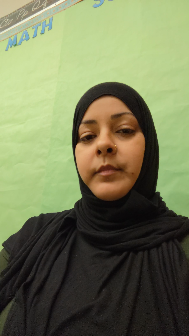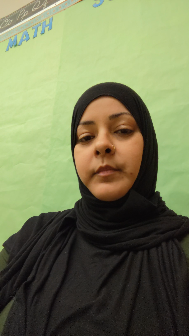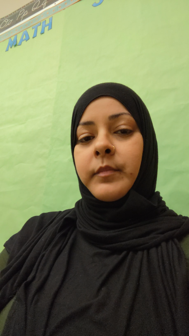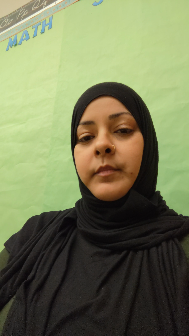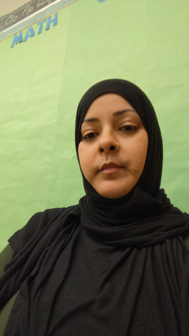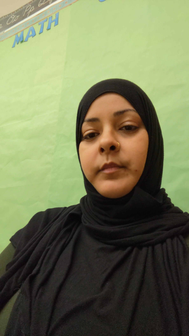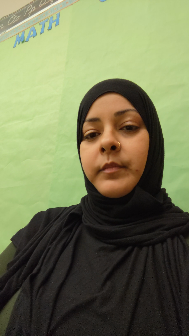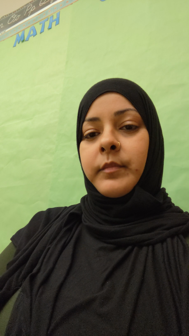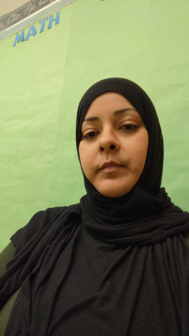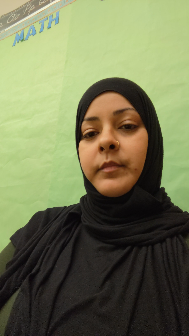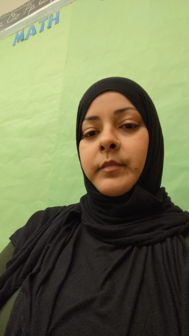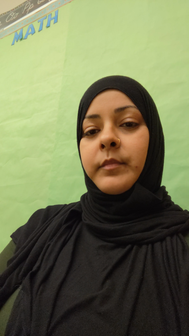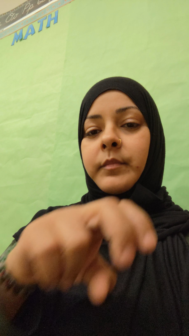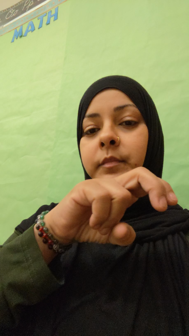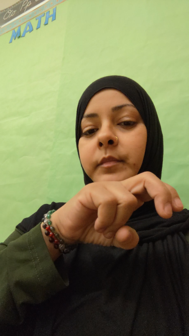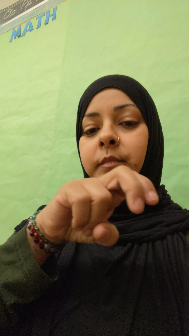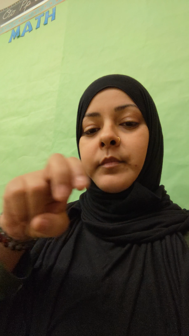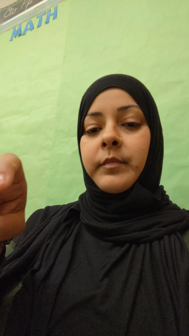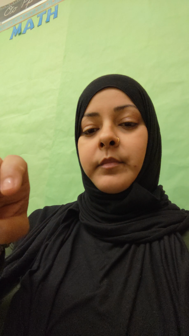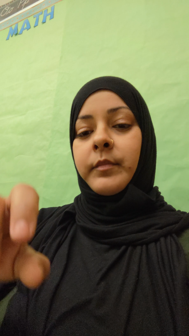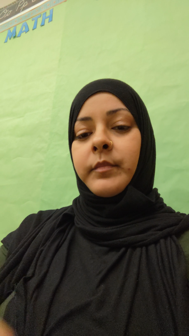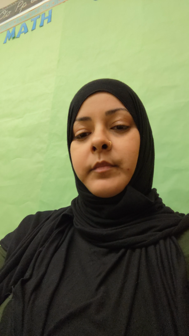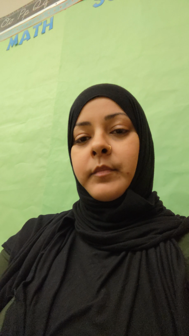porch